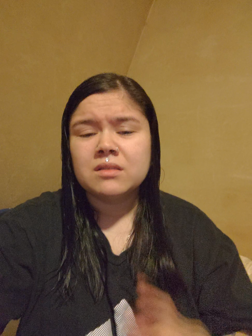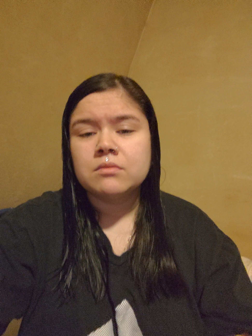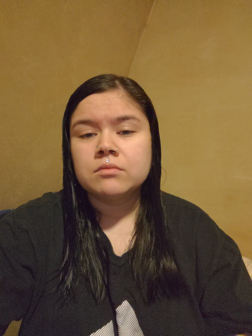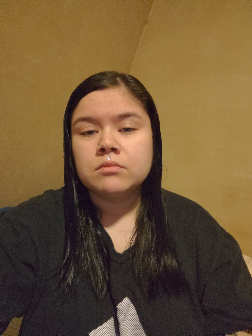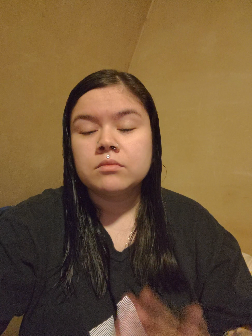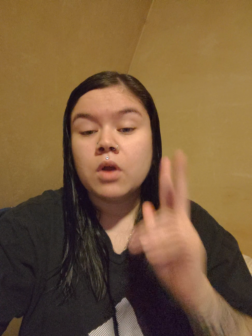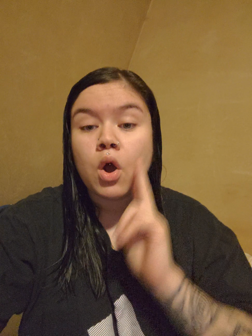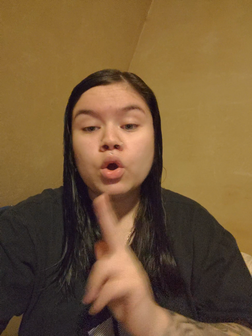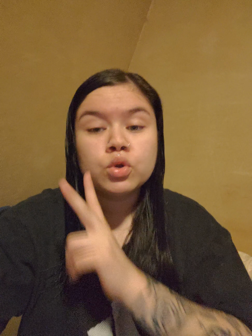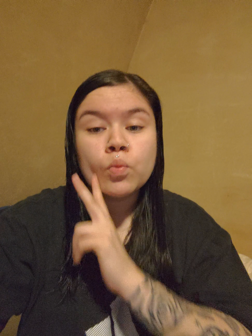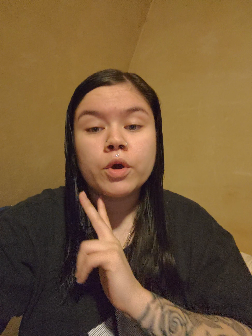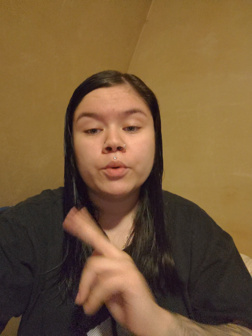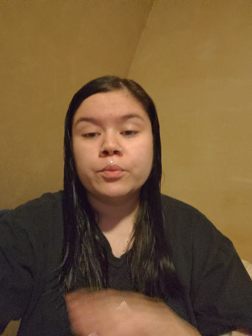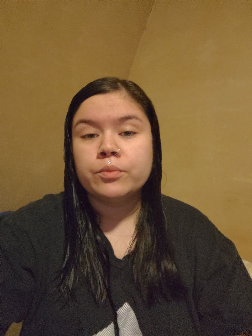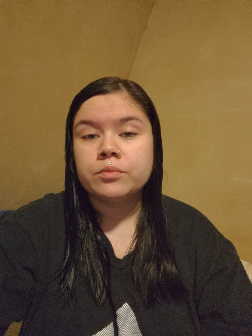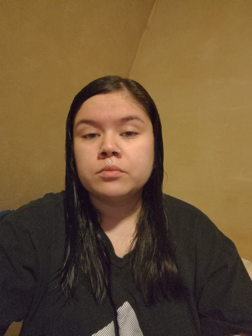underwear